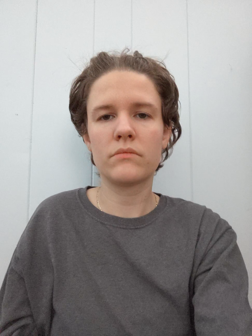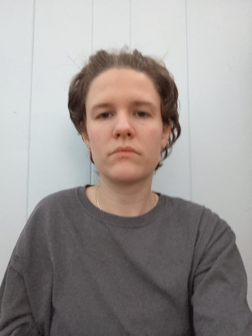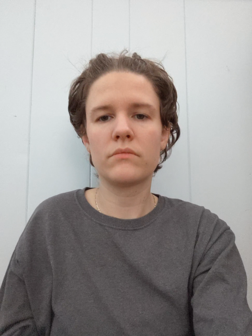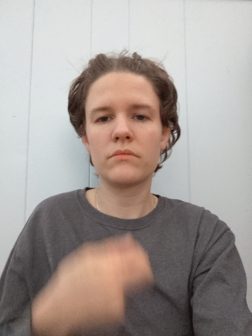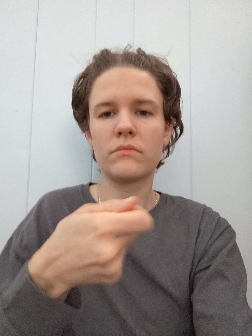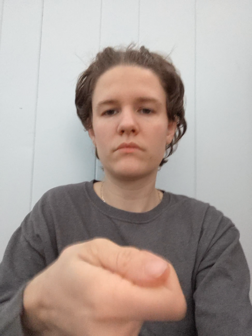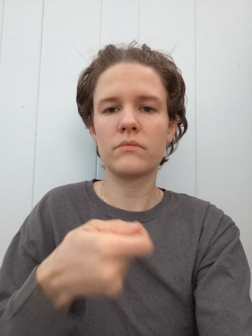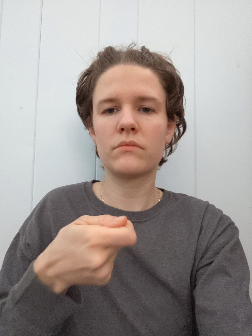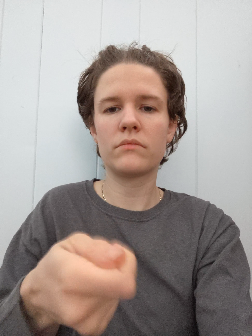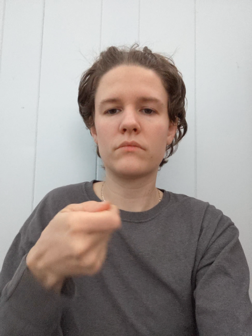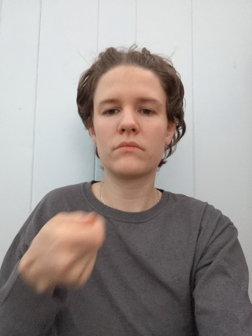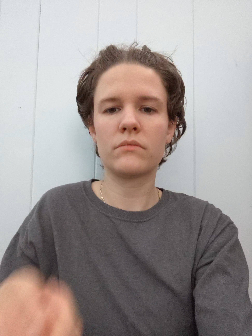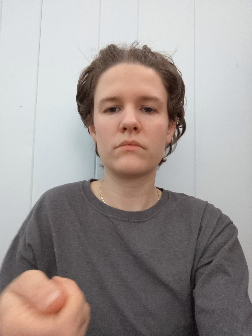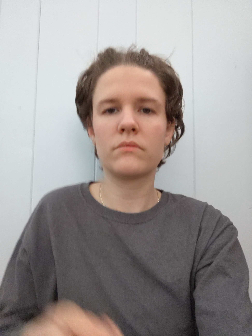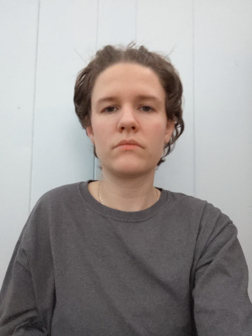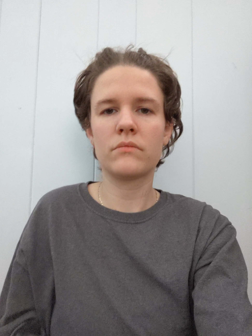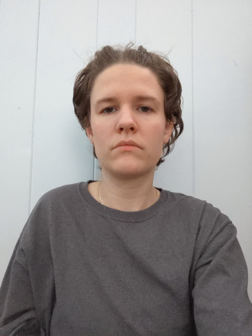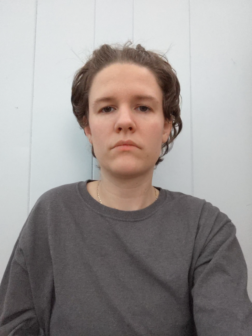vacuum